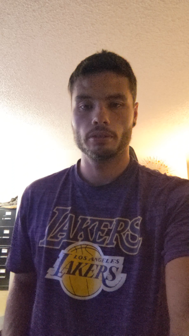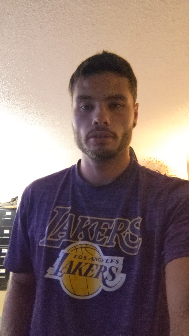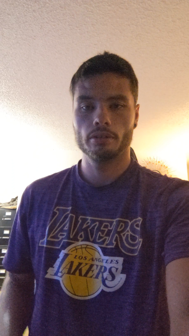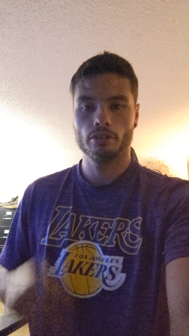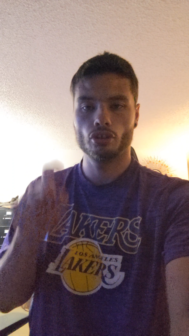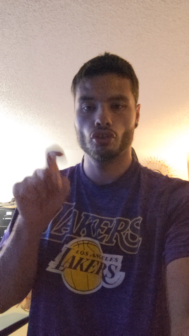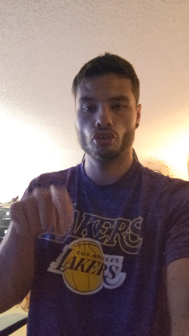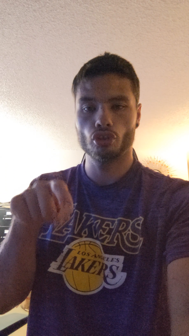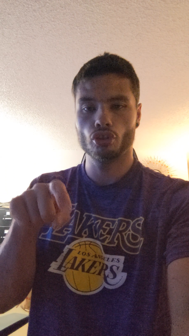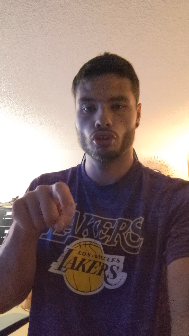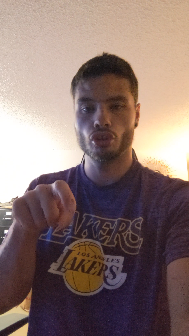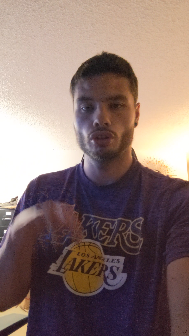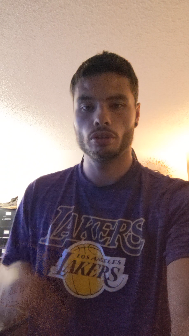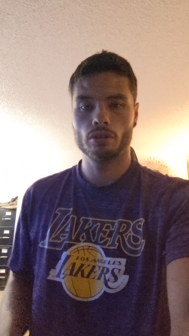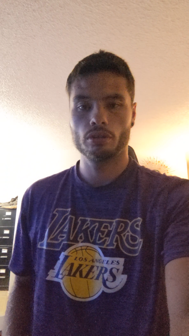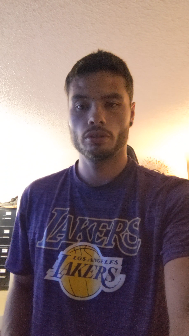should